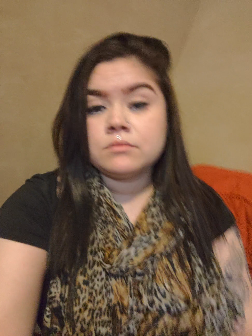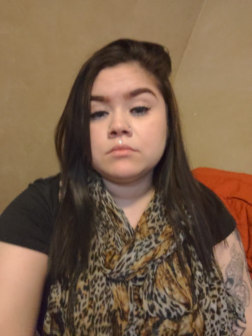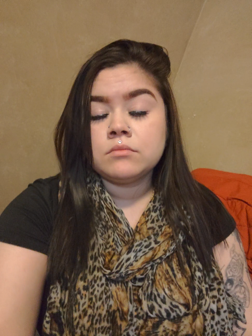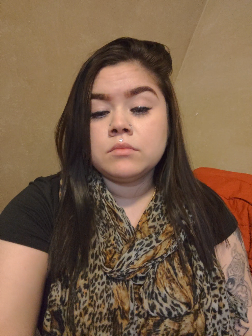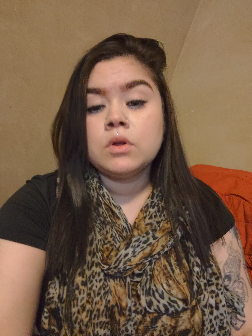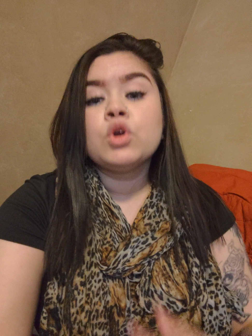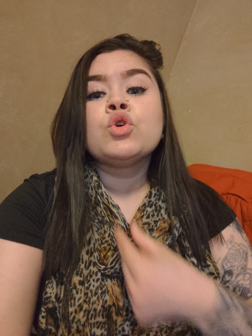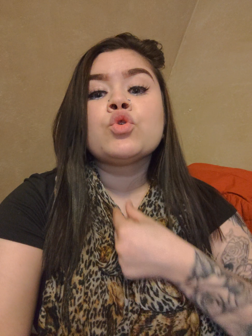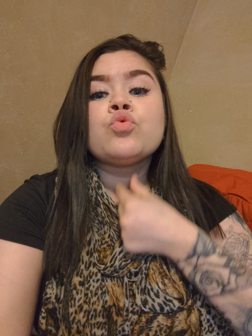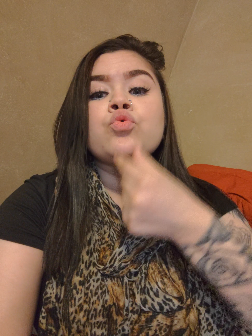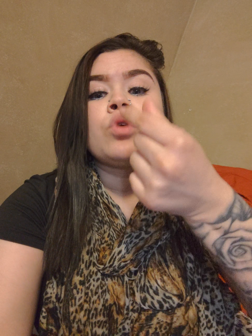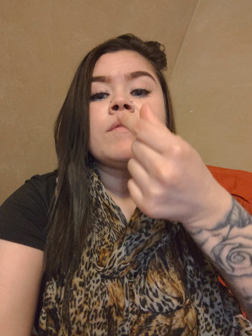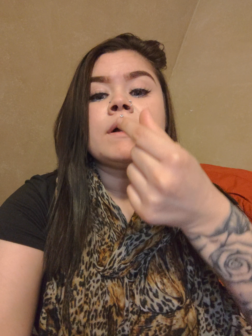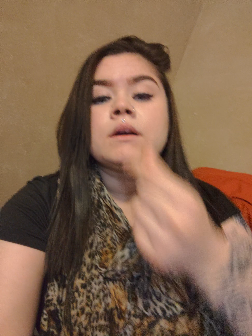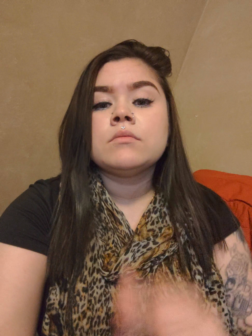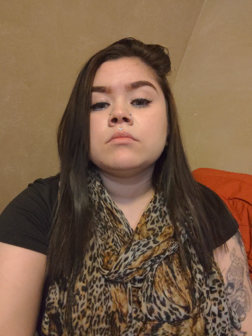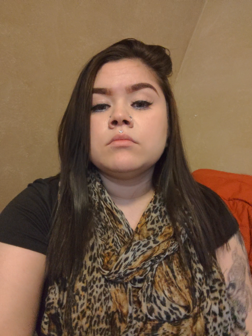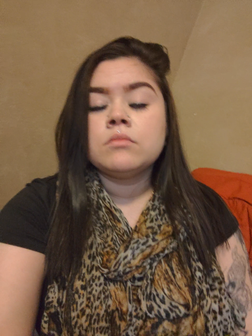giraffe